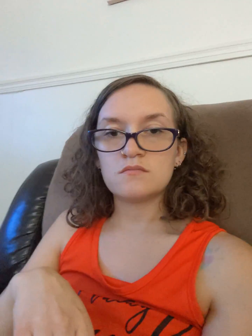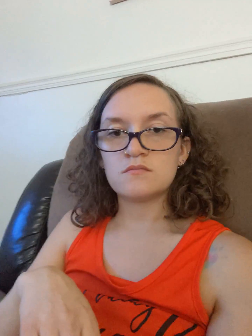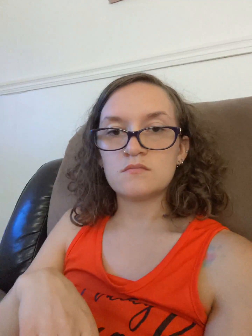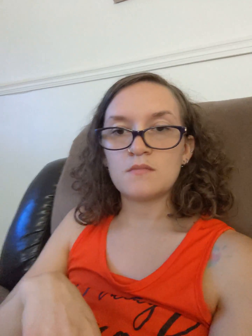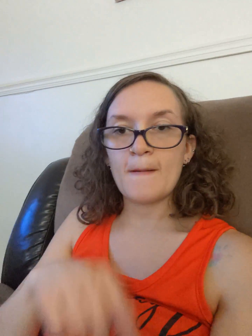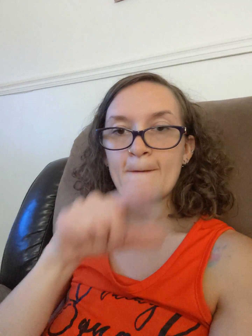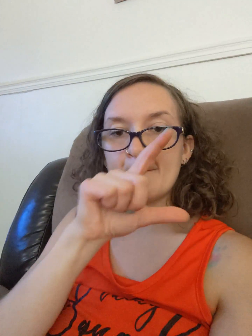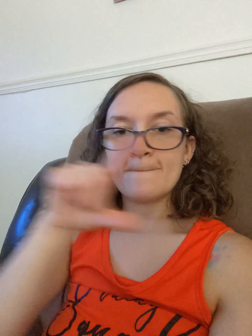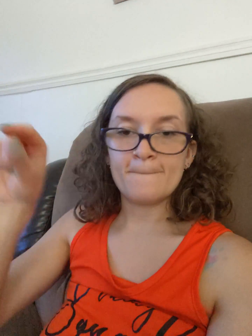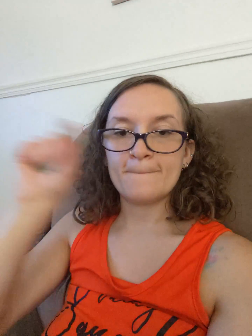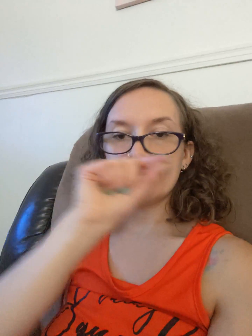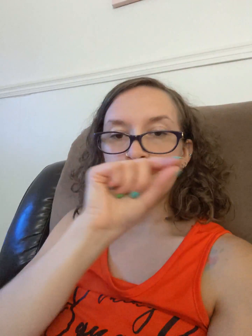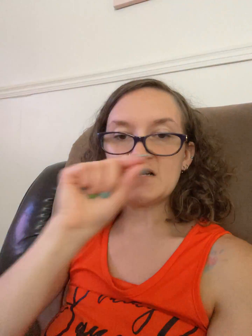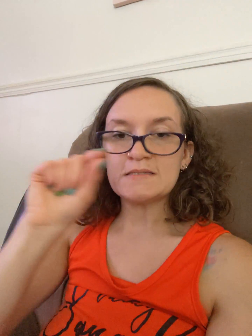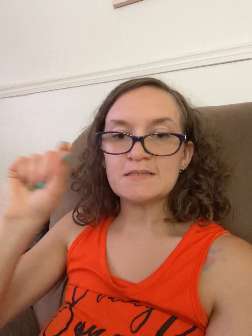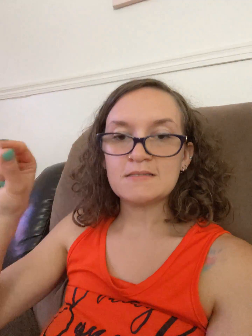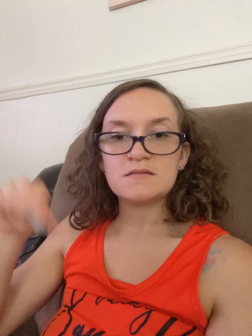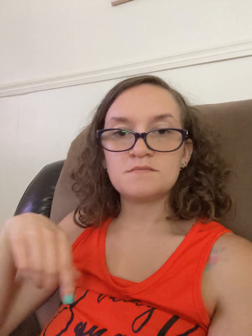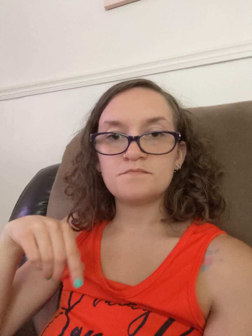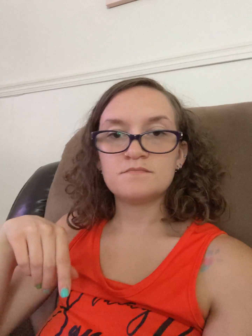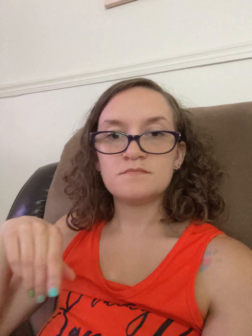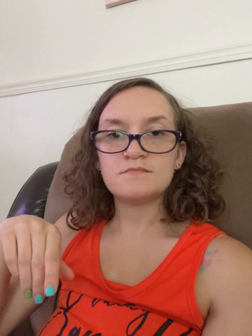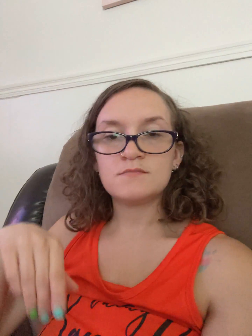peas